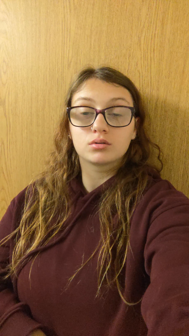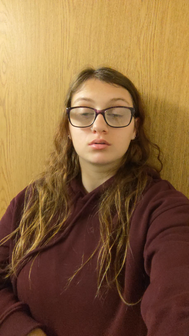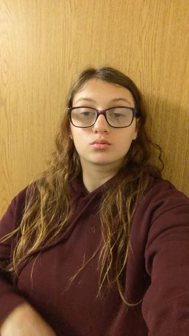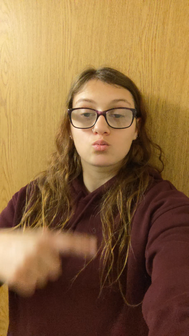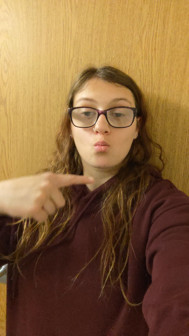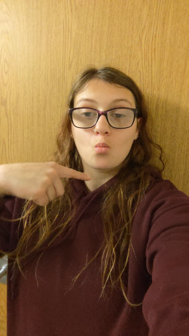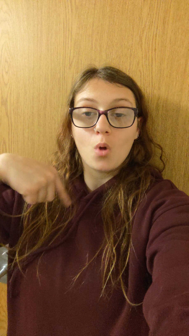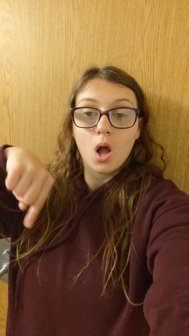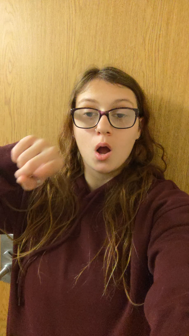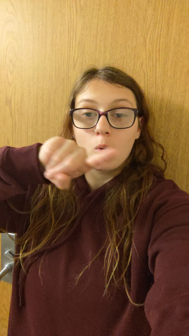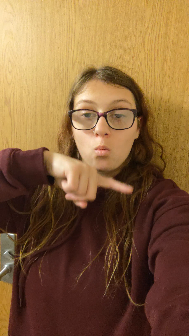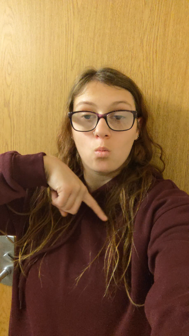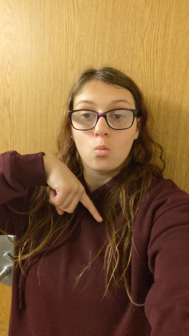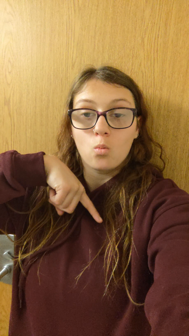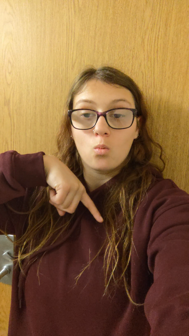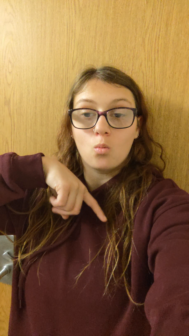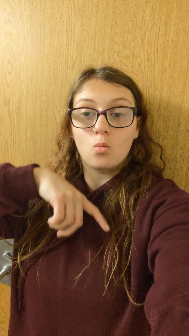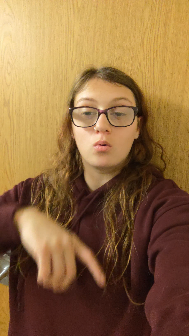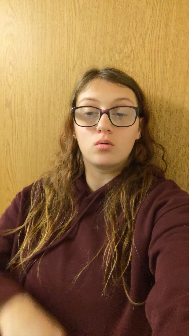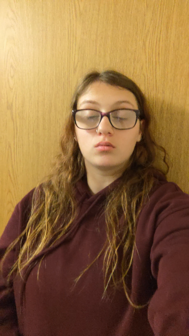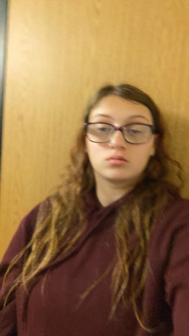around